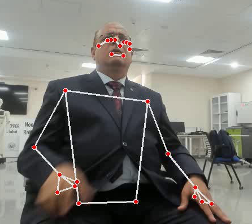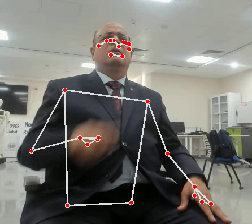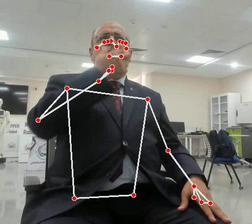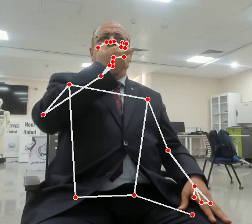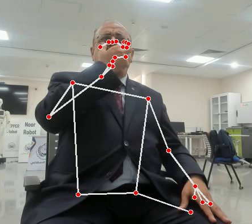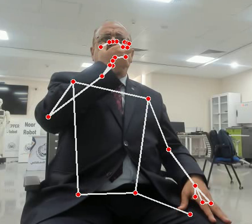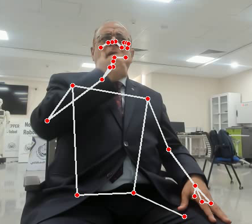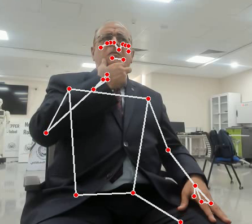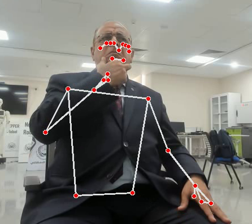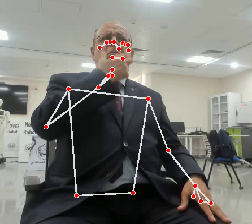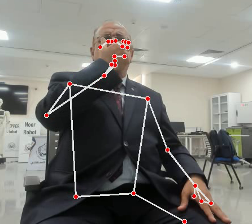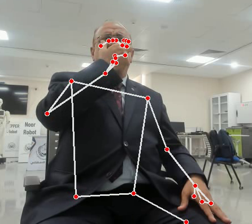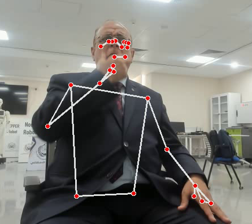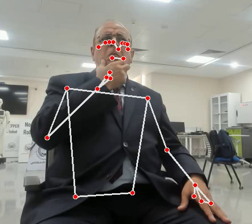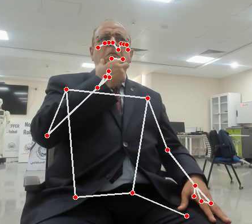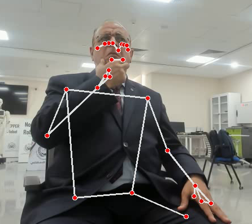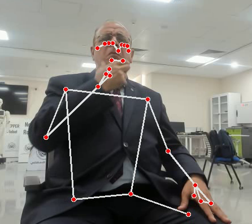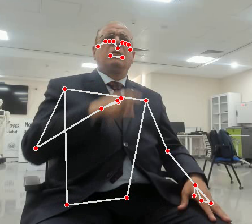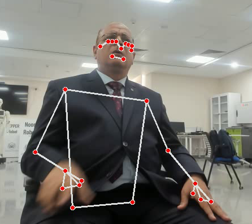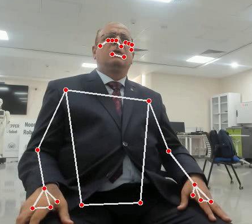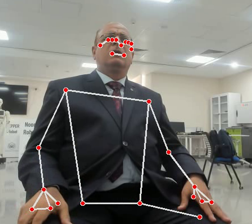yabky